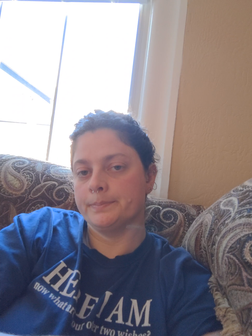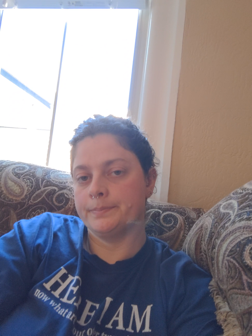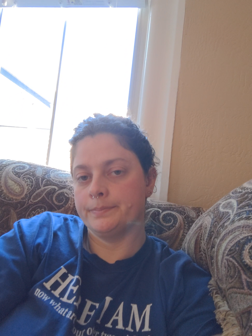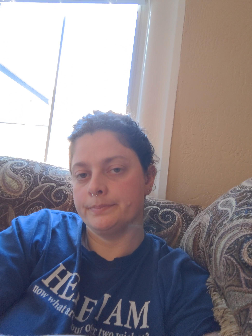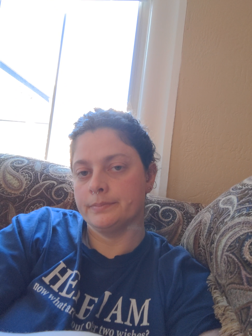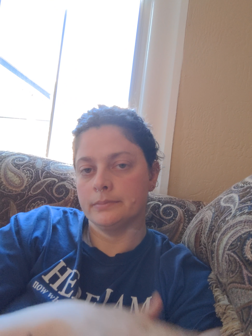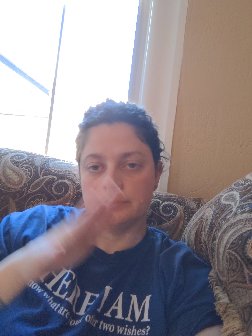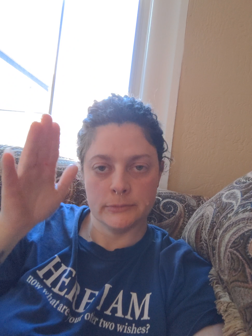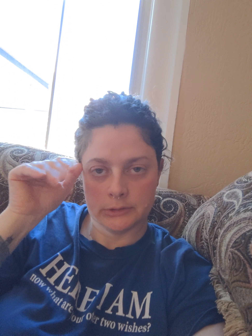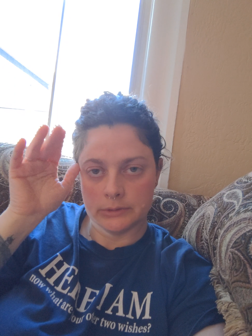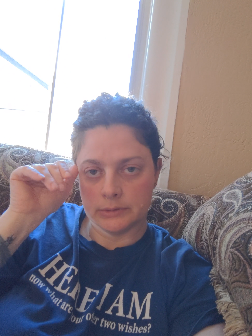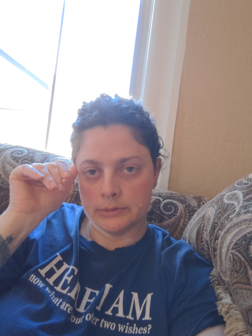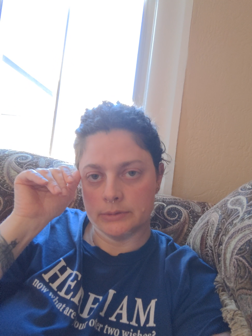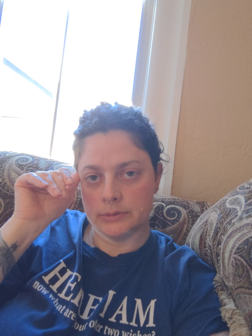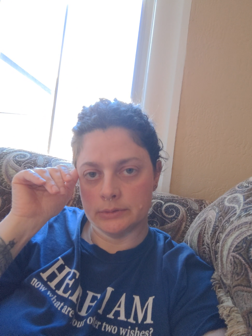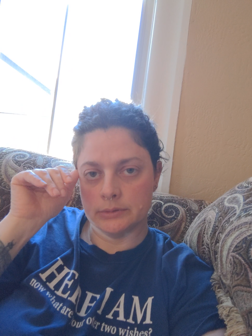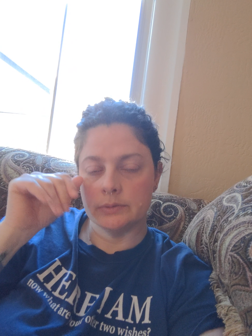donkey